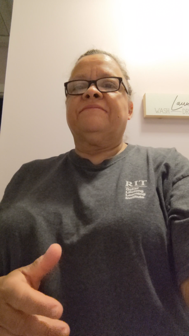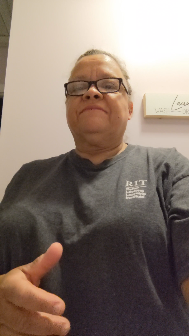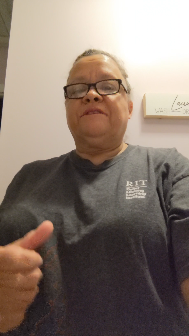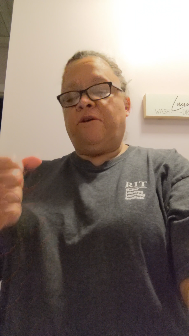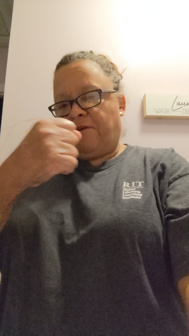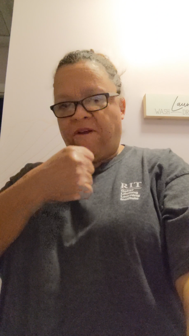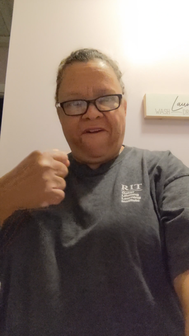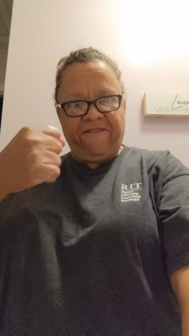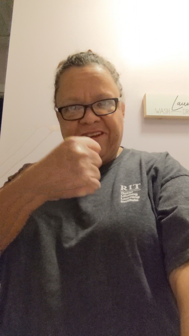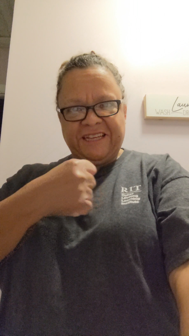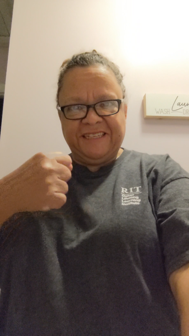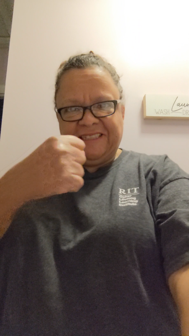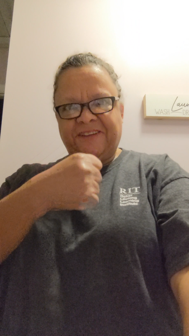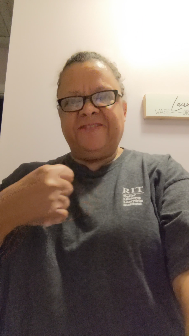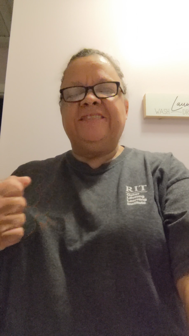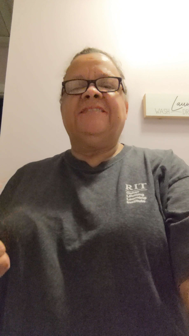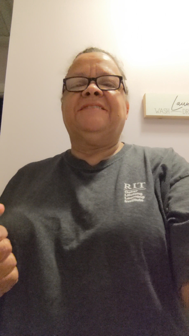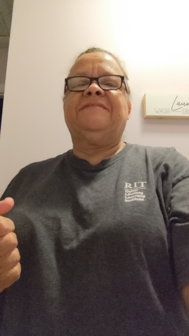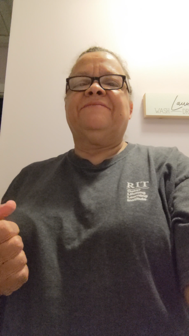coffee